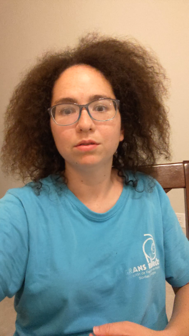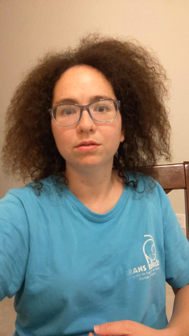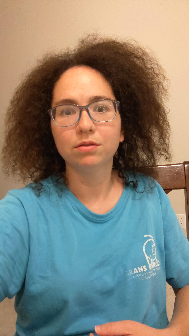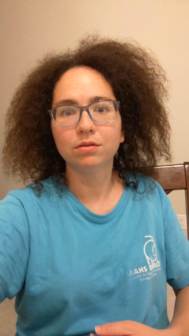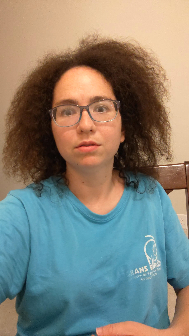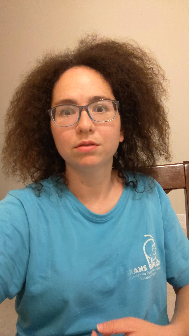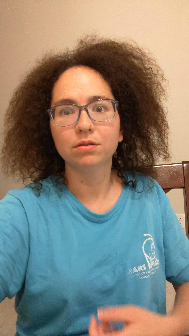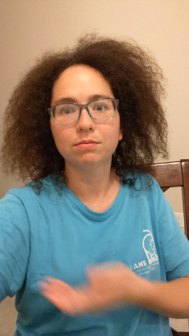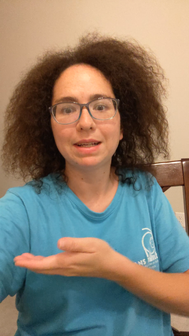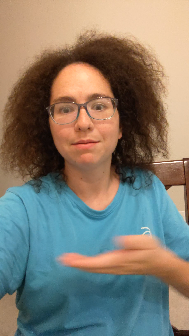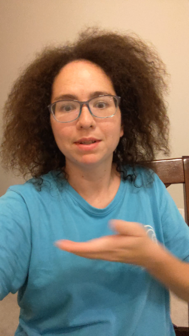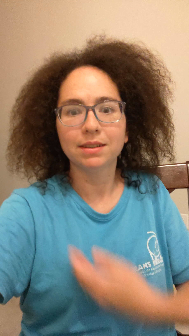baby